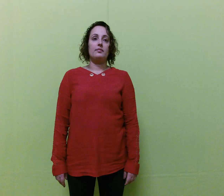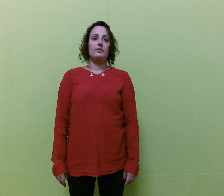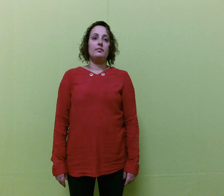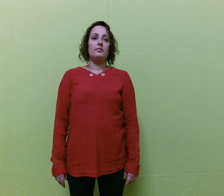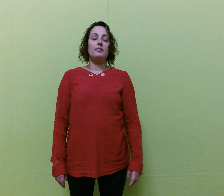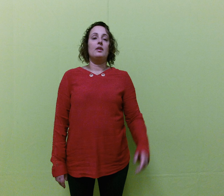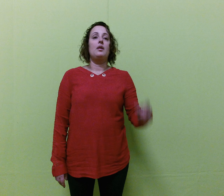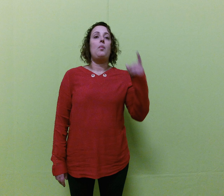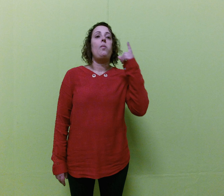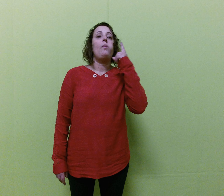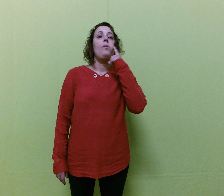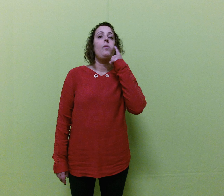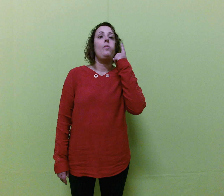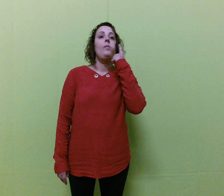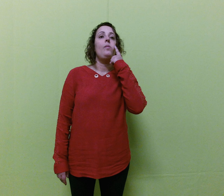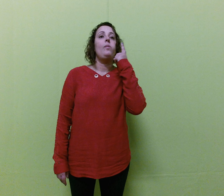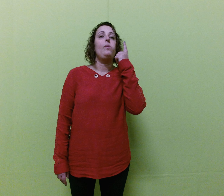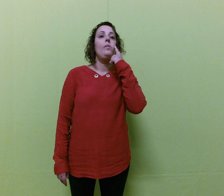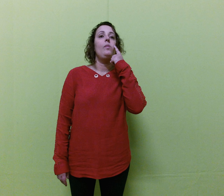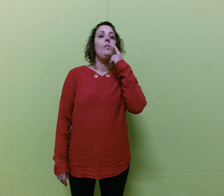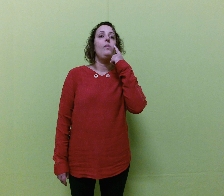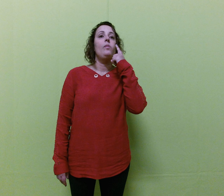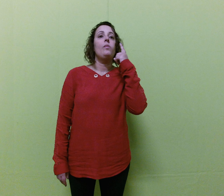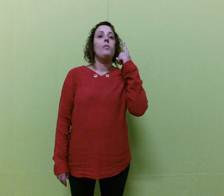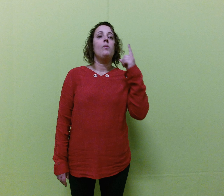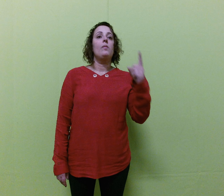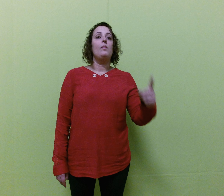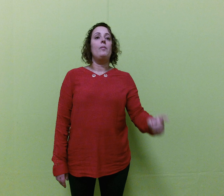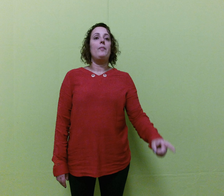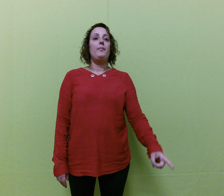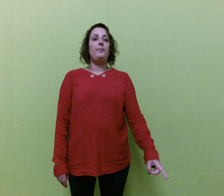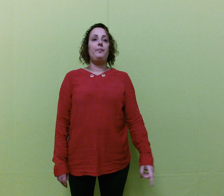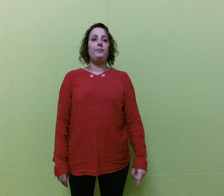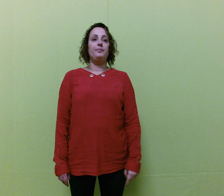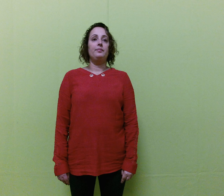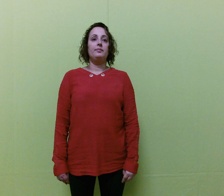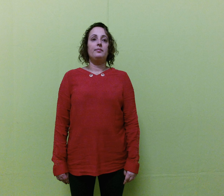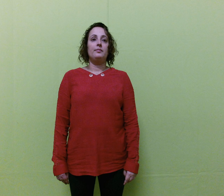bala